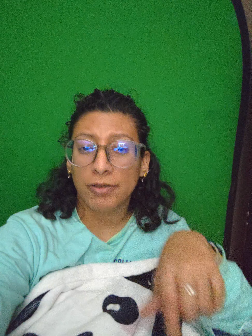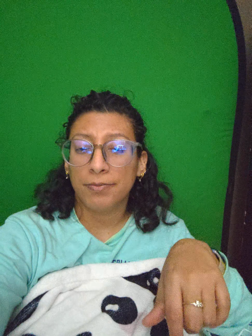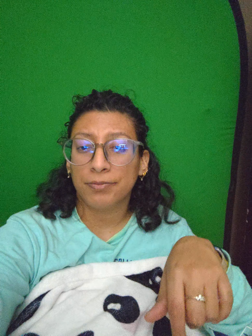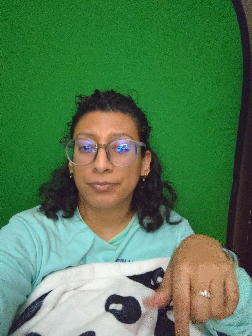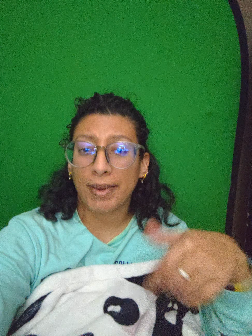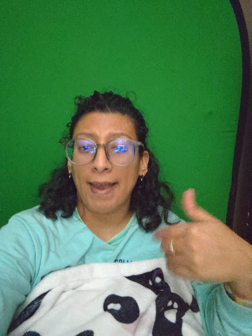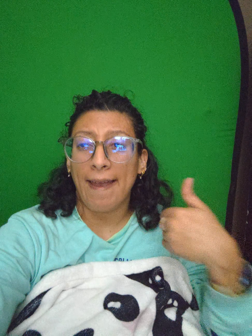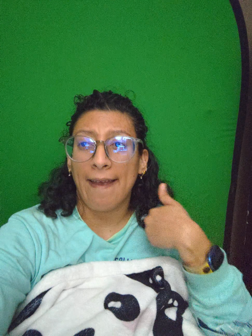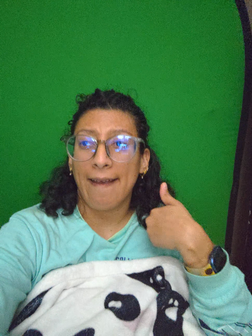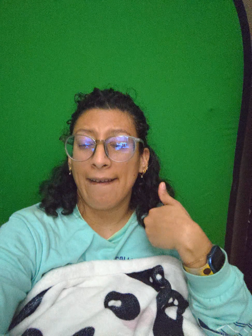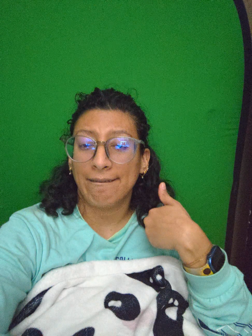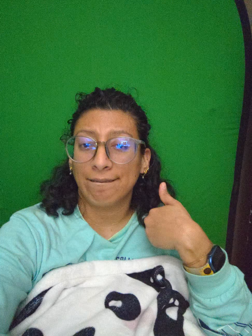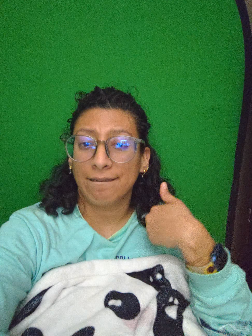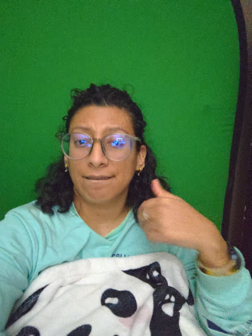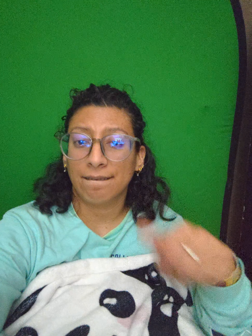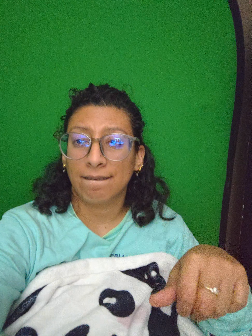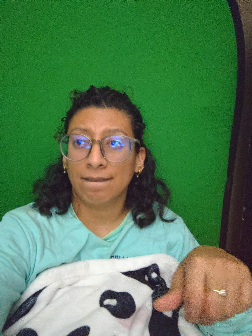have